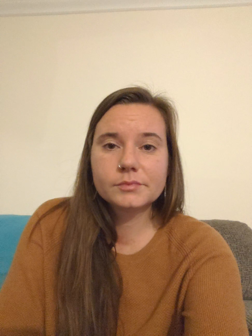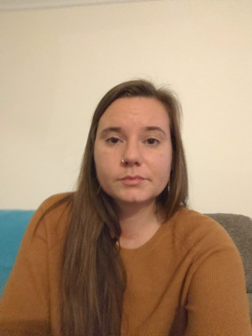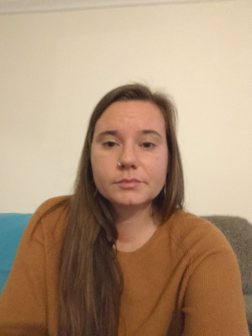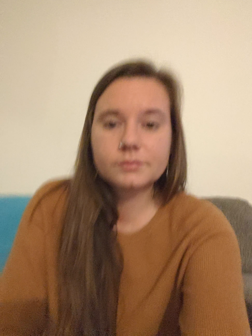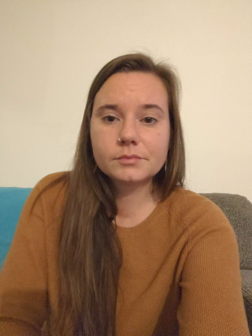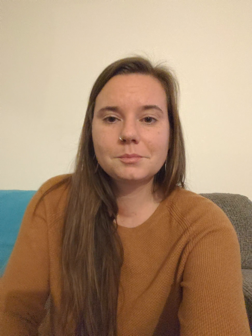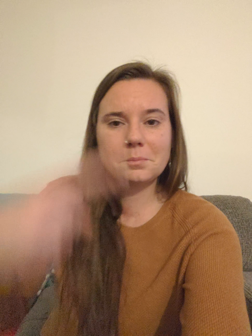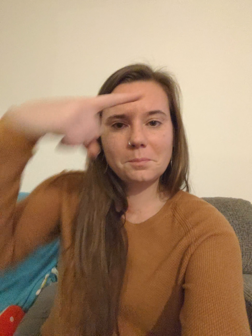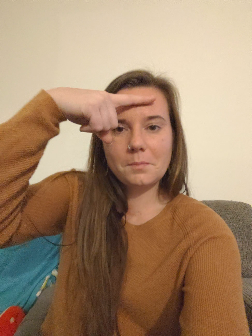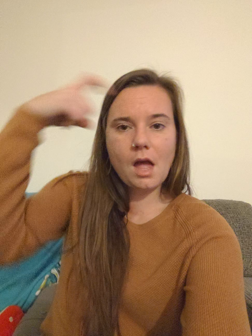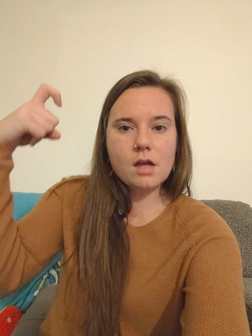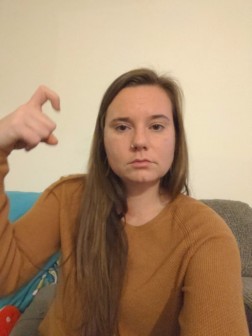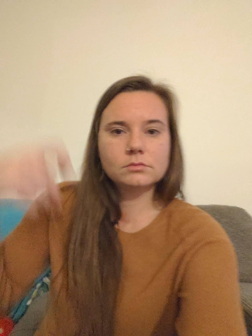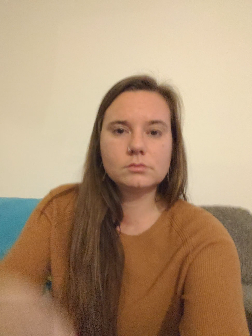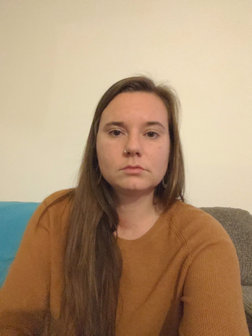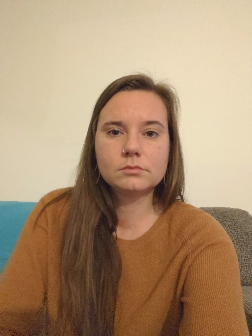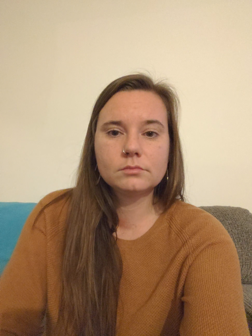because